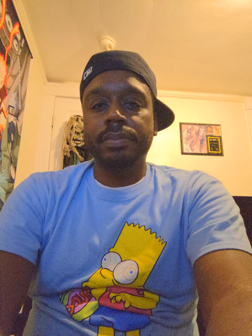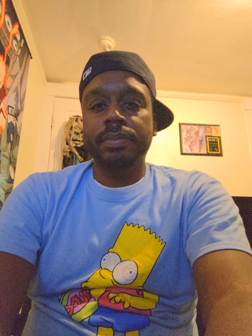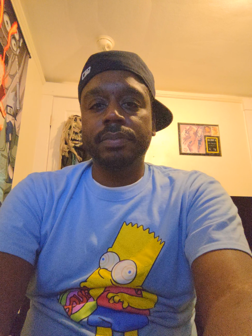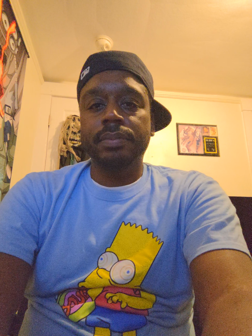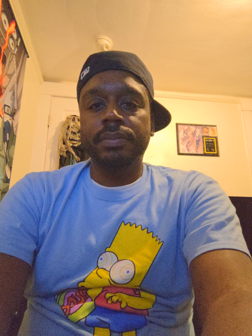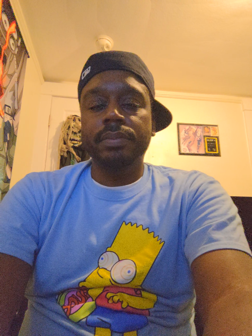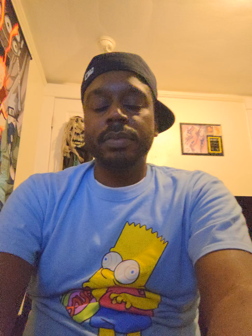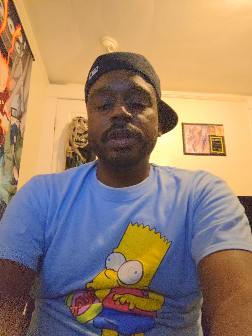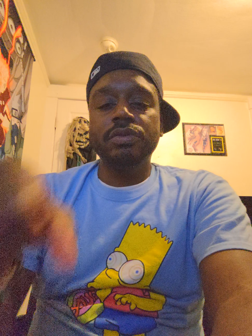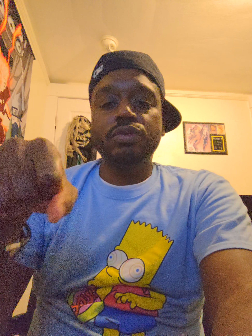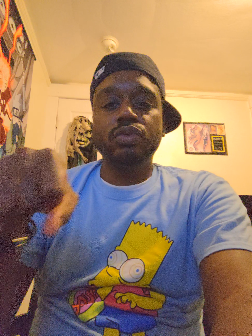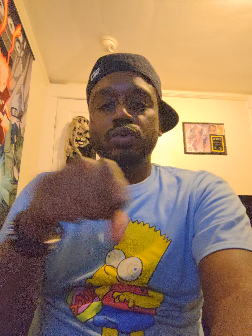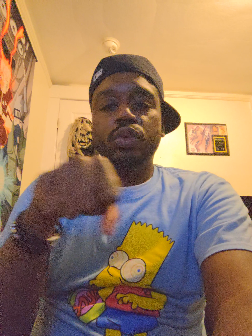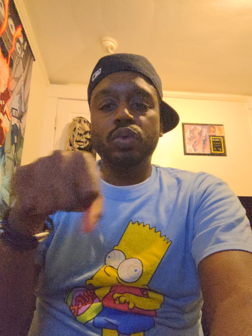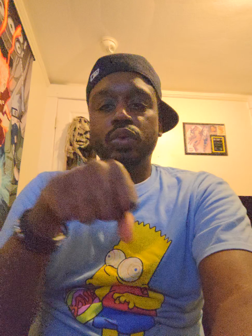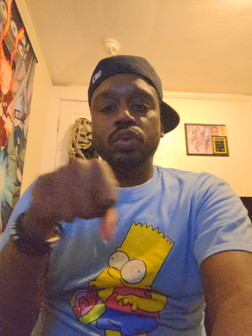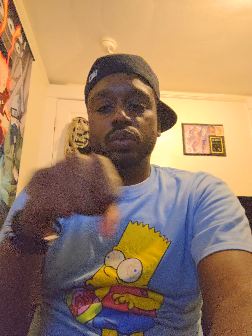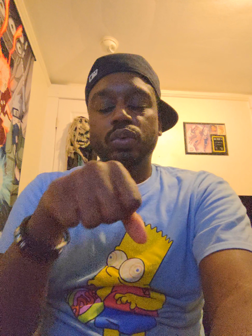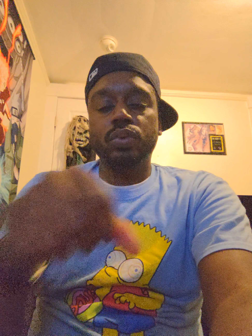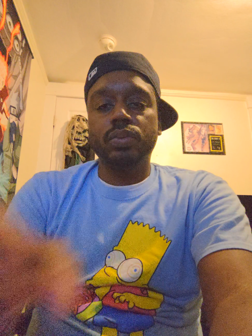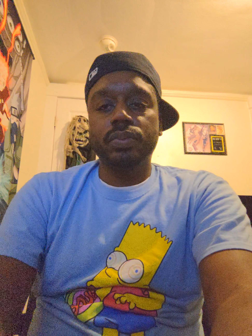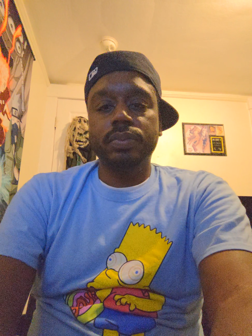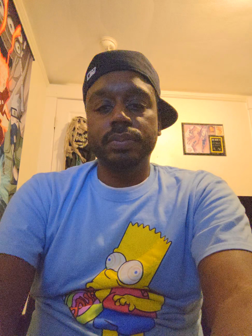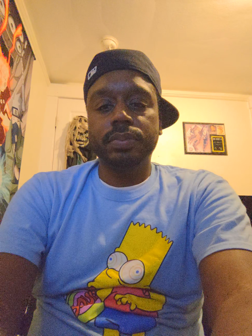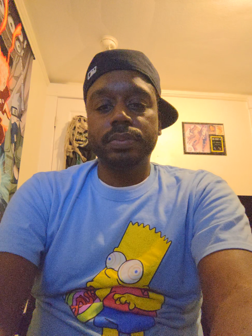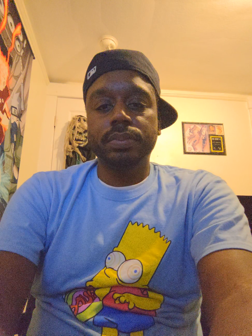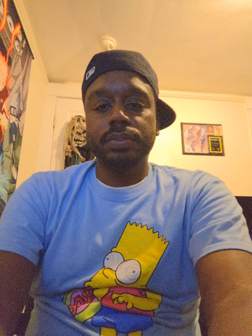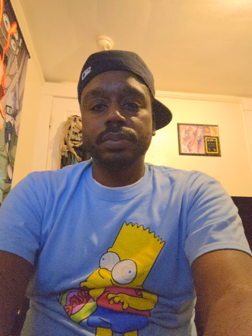shoe